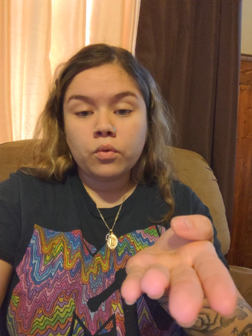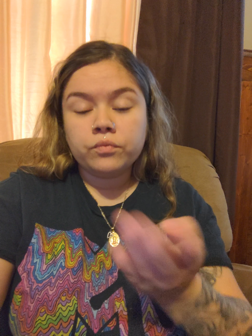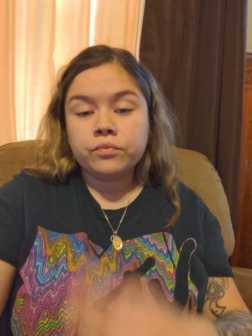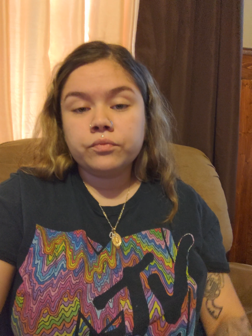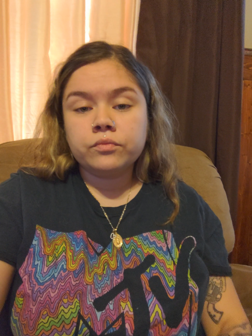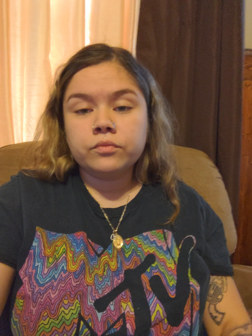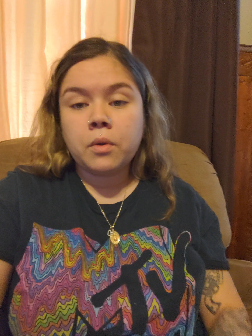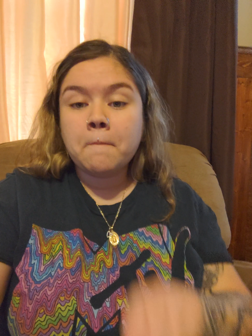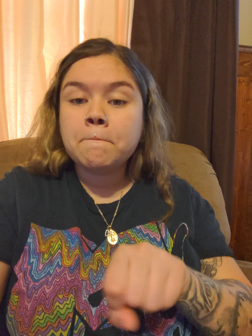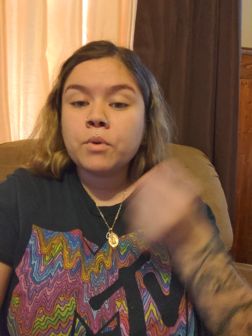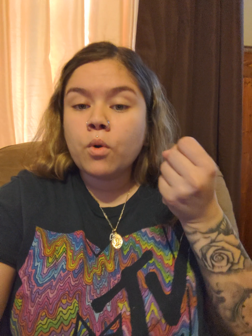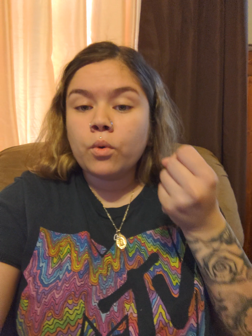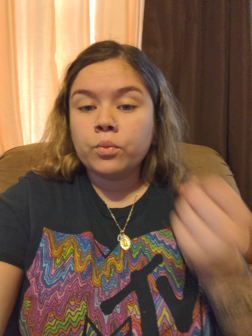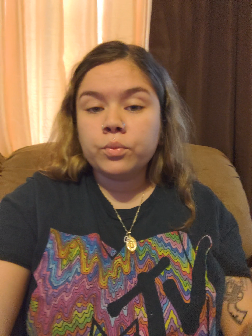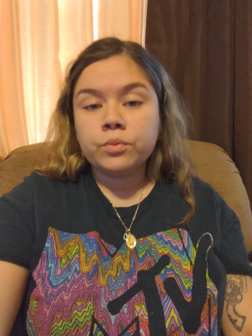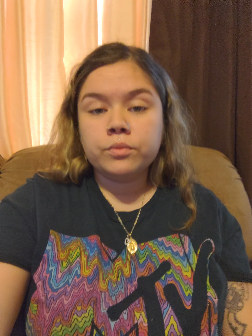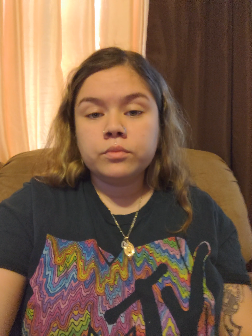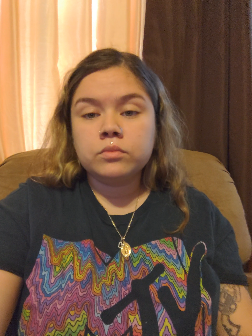broken